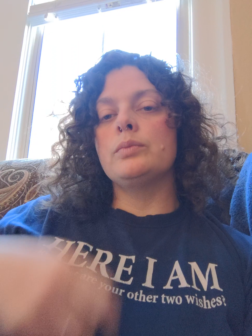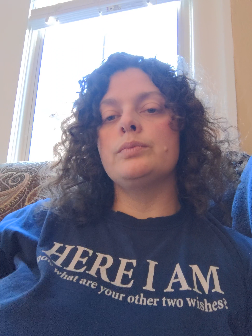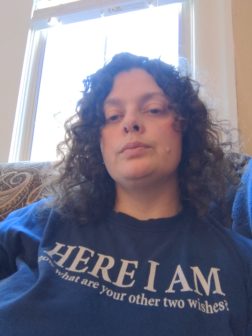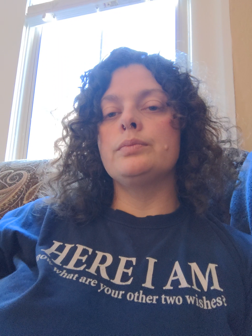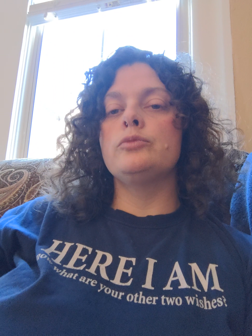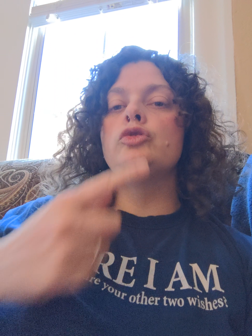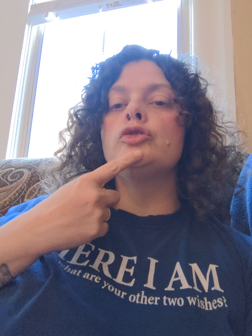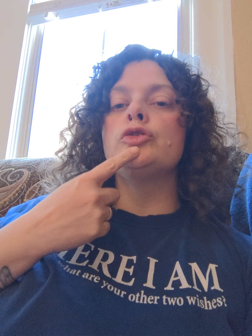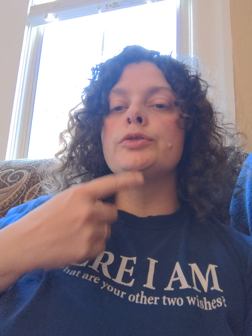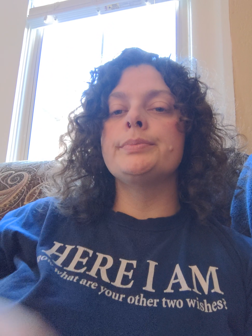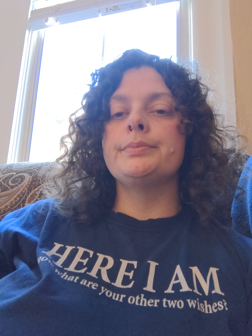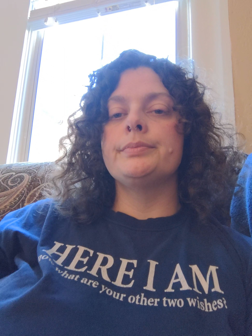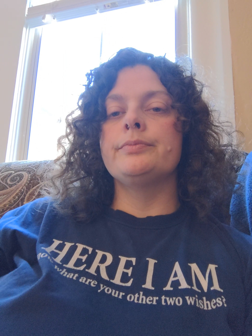chin